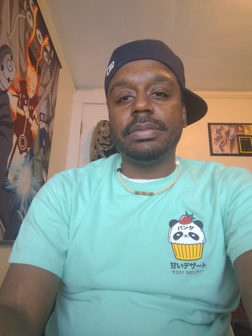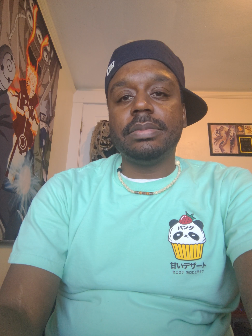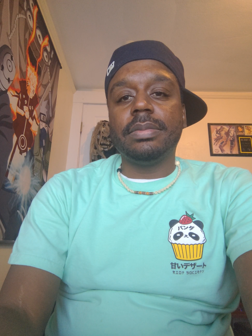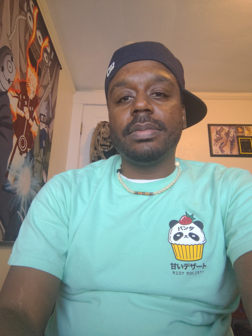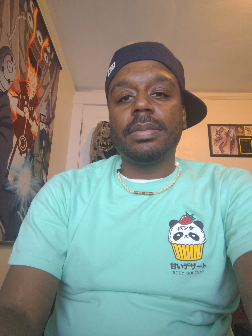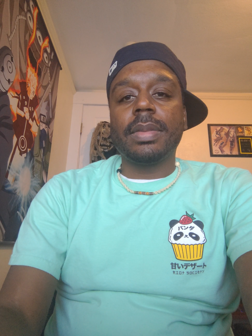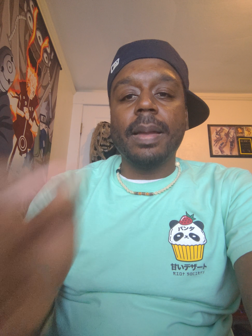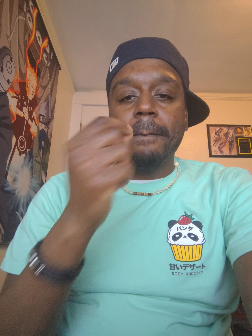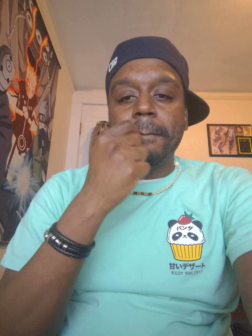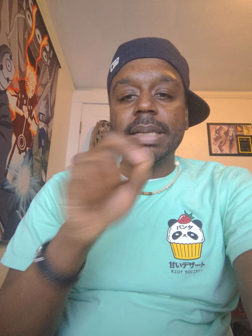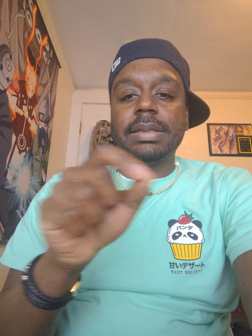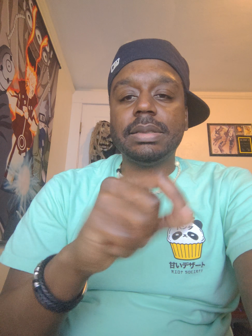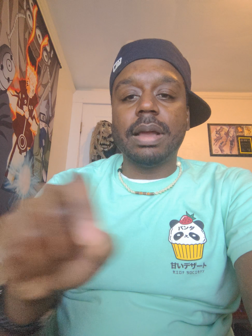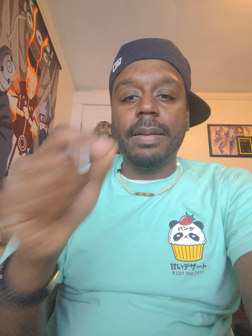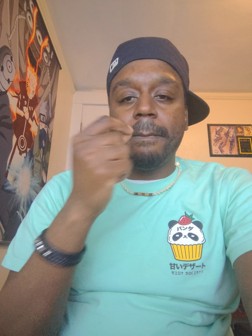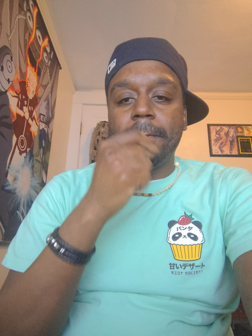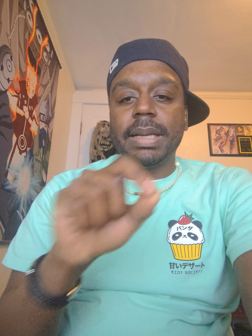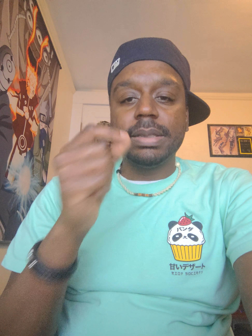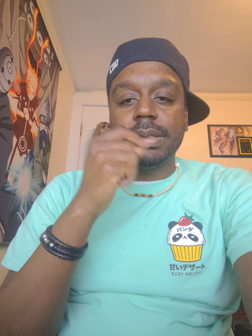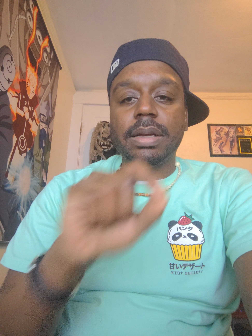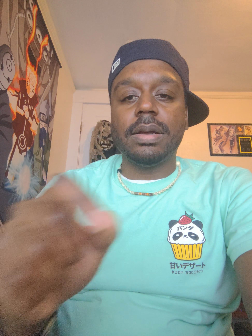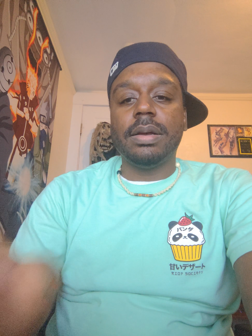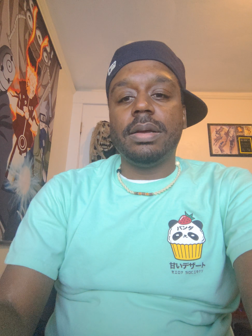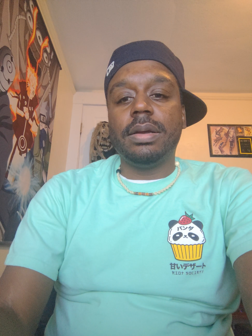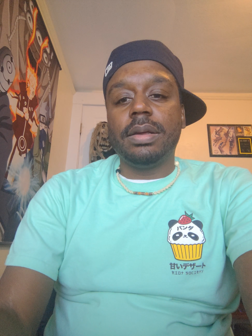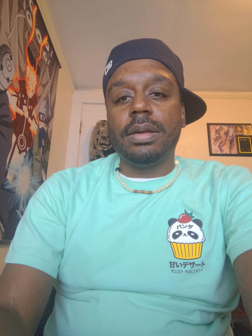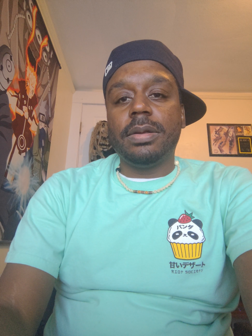pencil